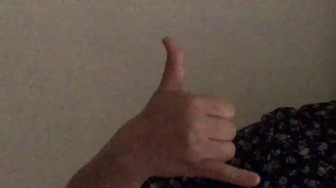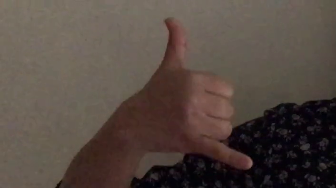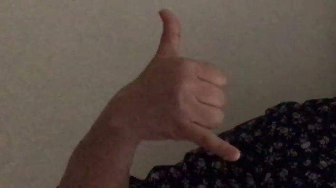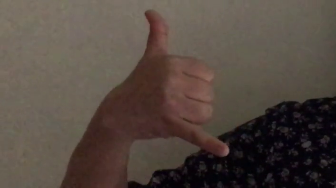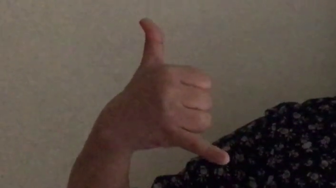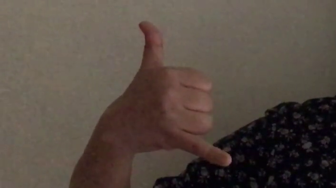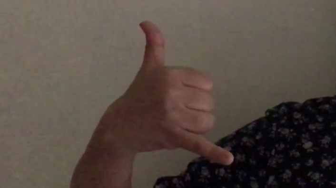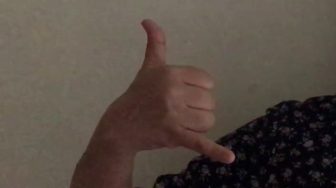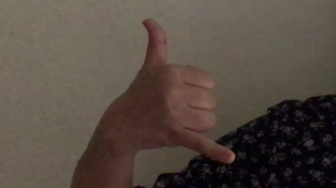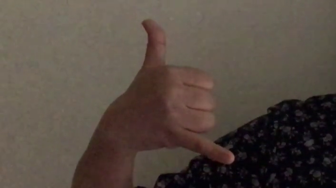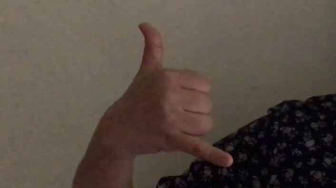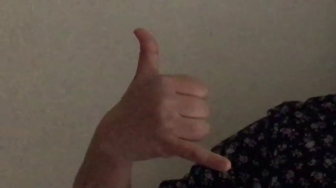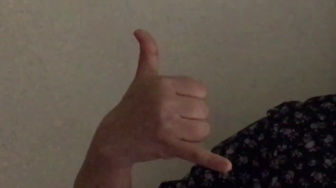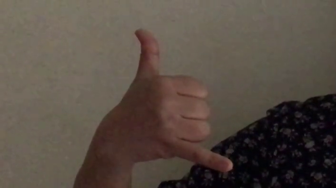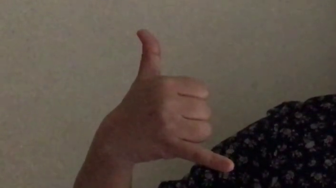ङ